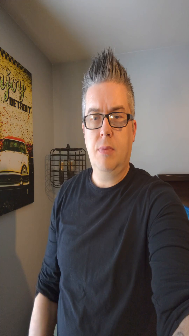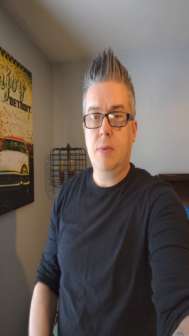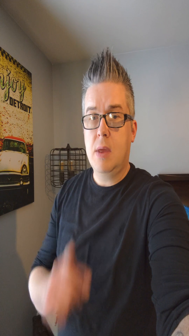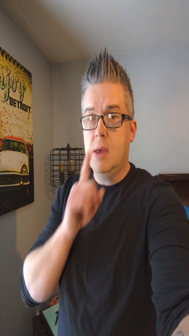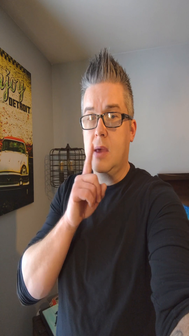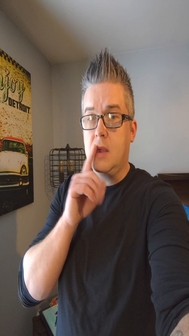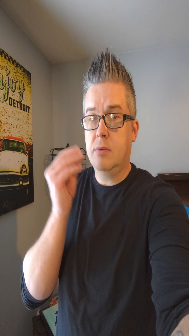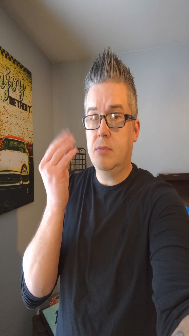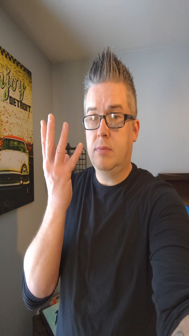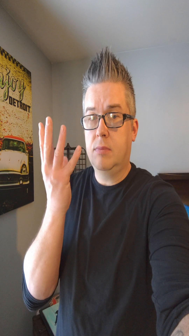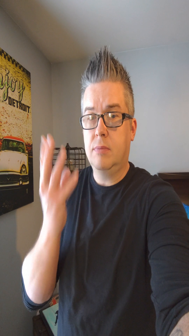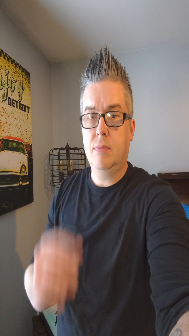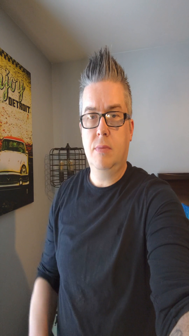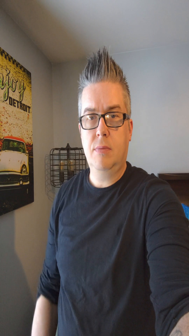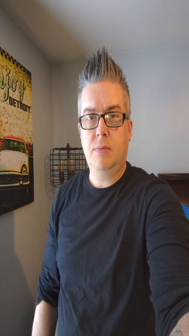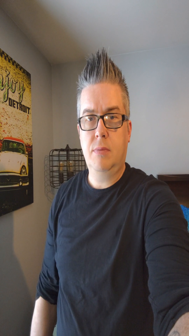lamp